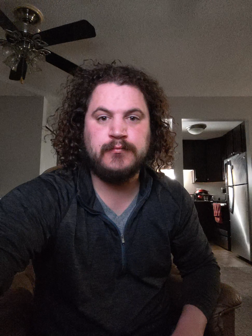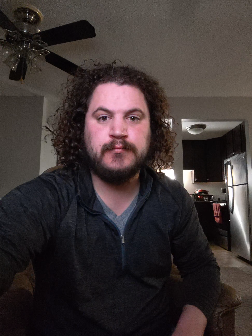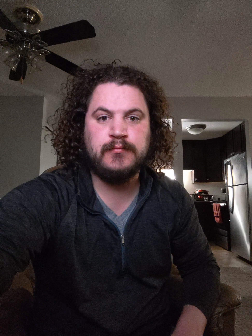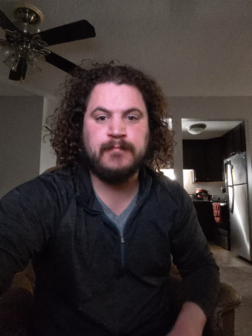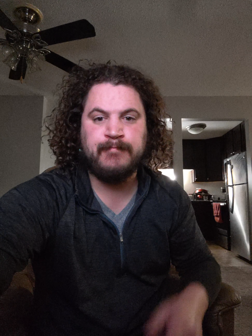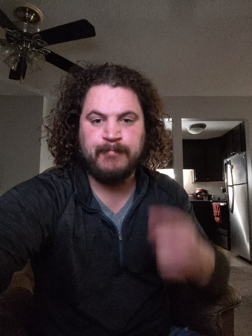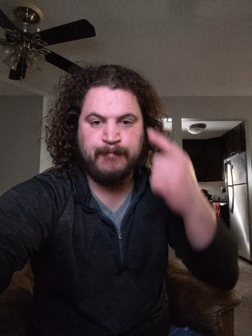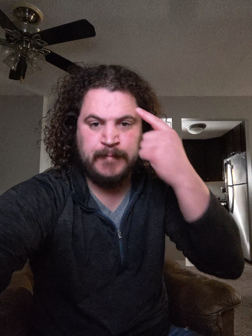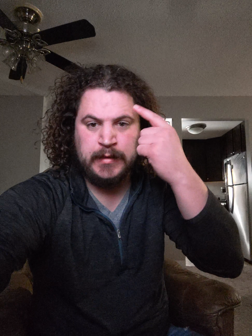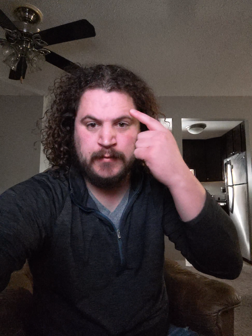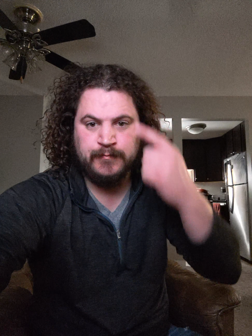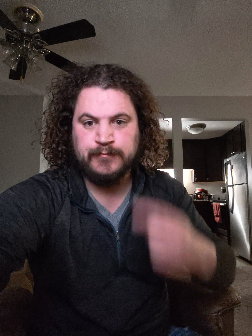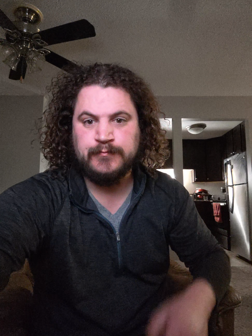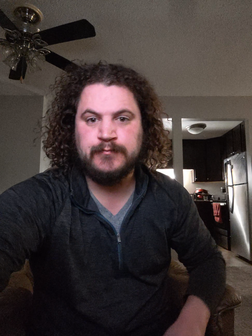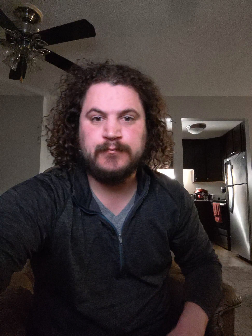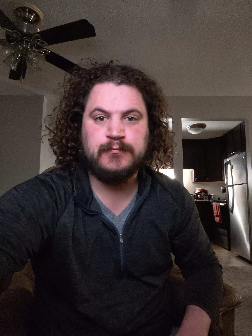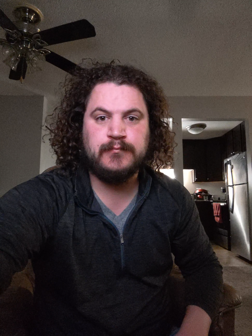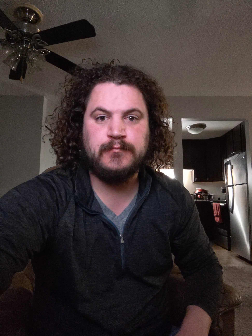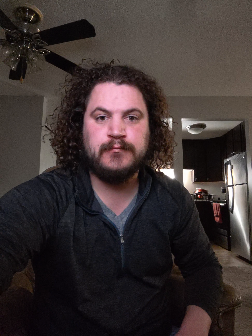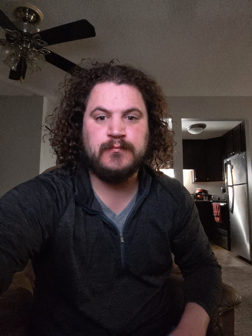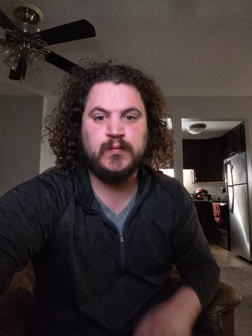penny